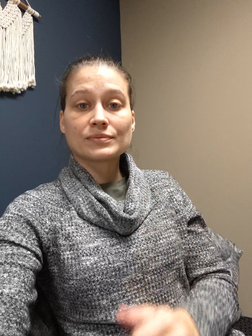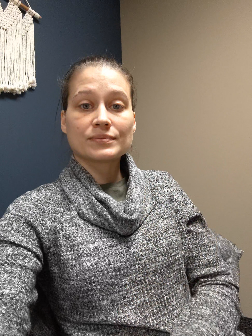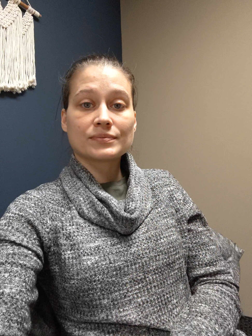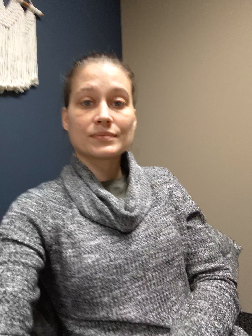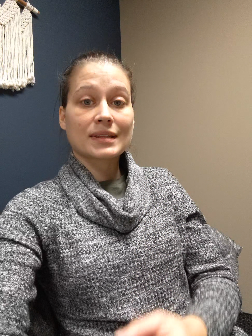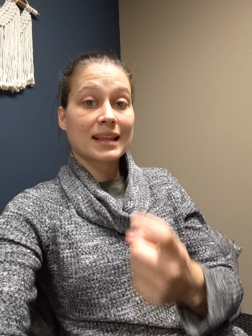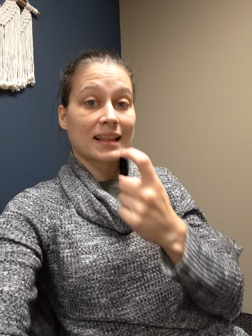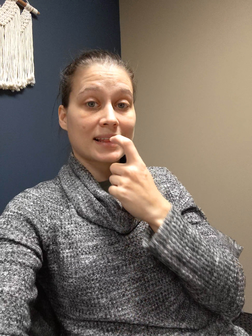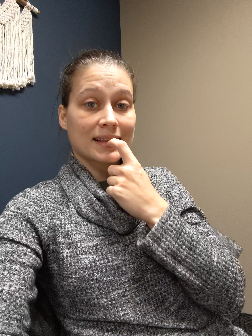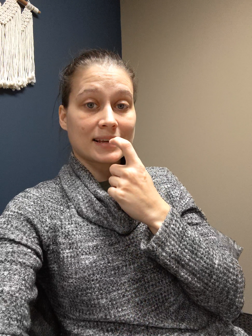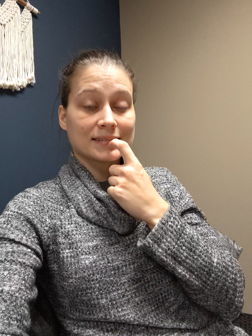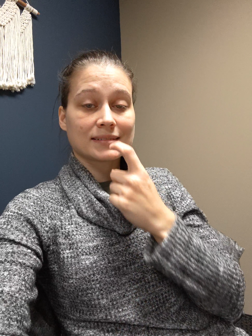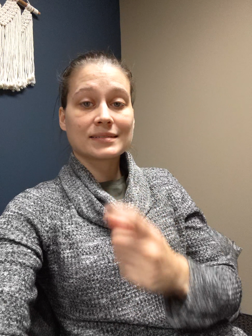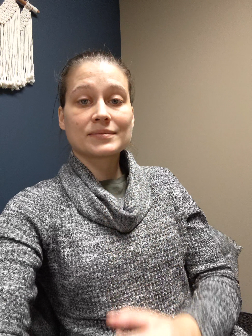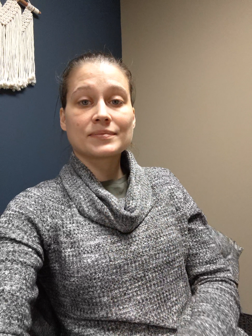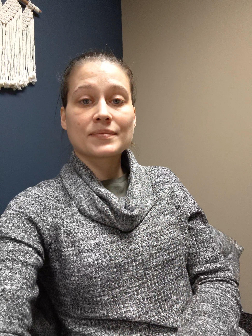window